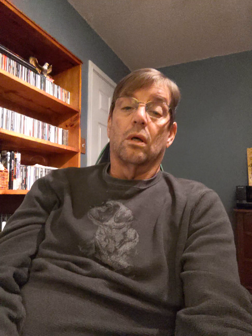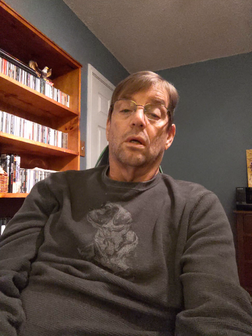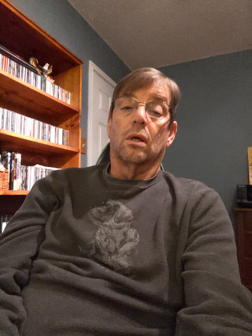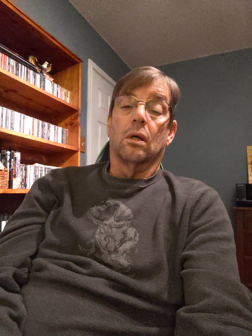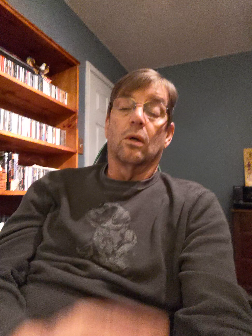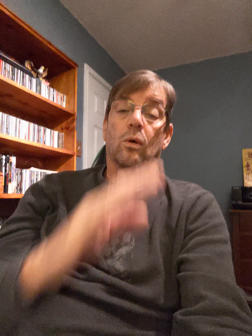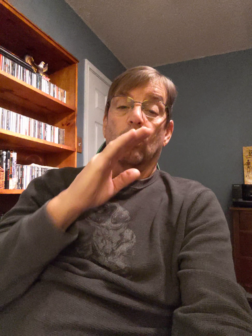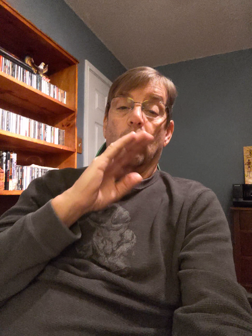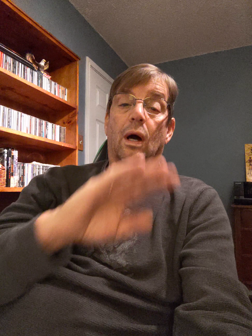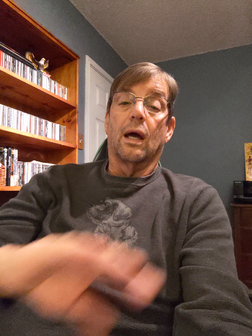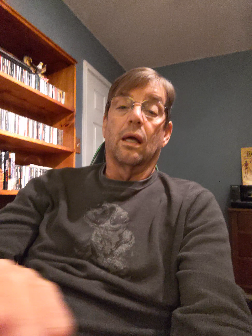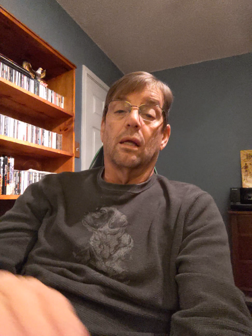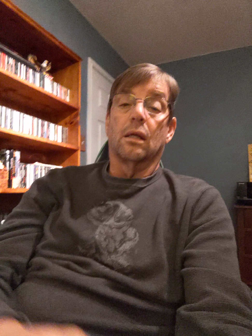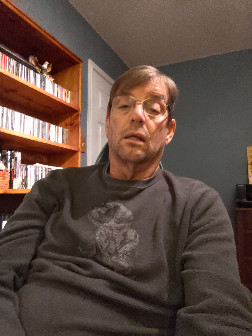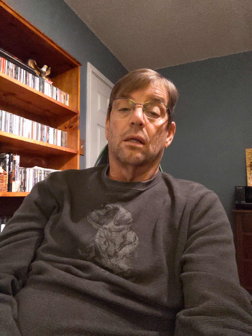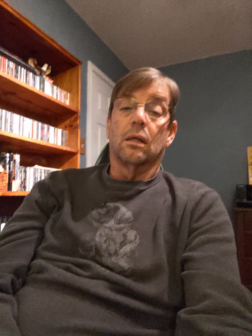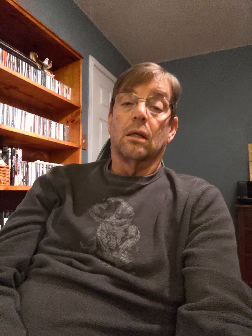quiet